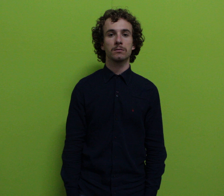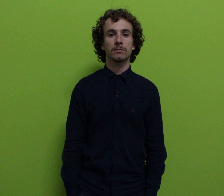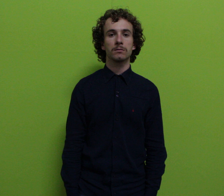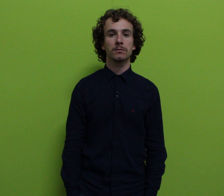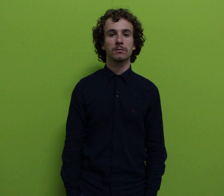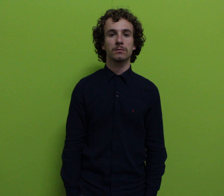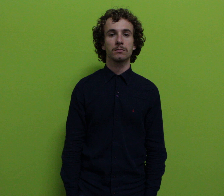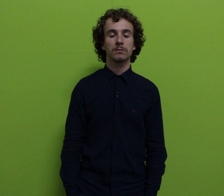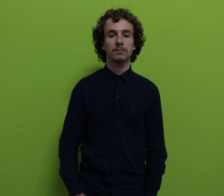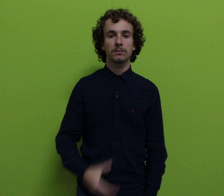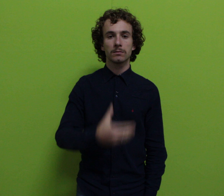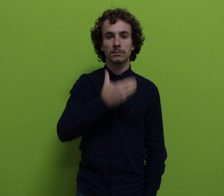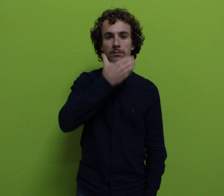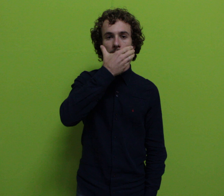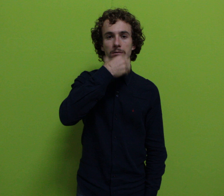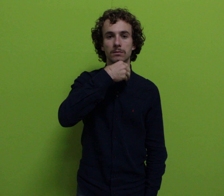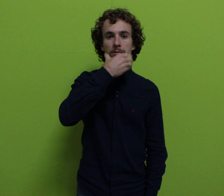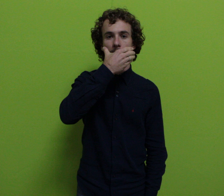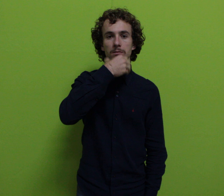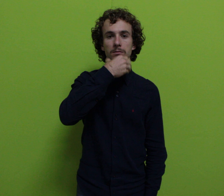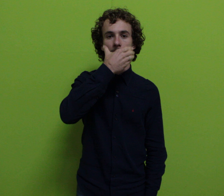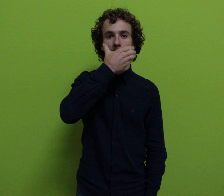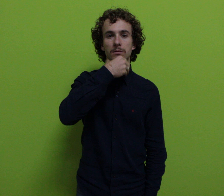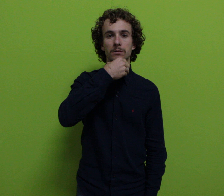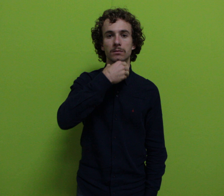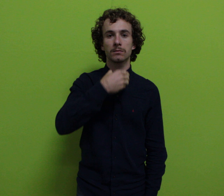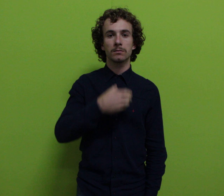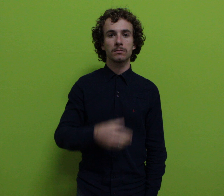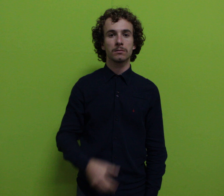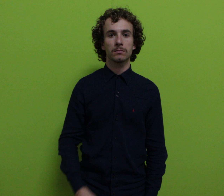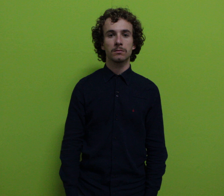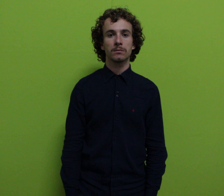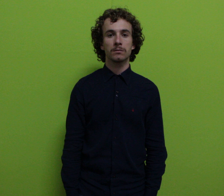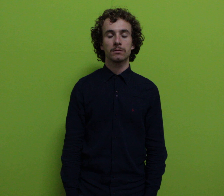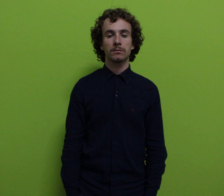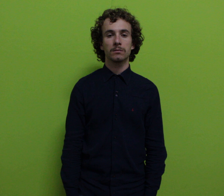maçã